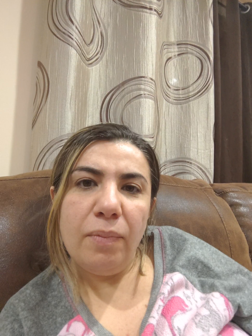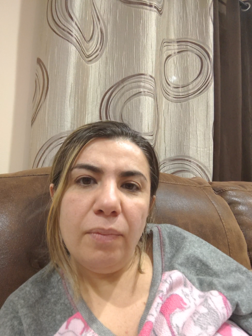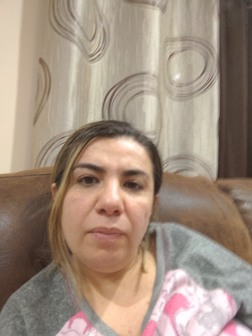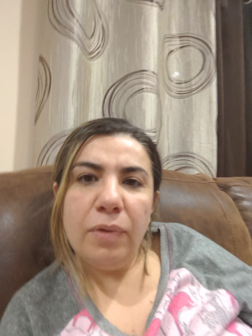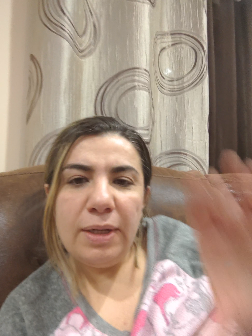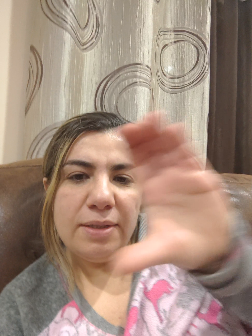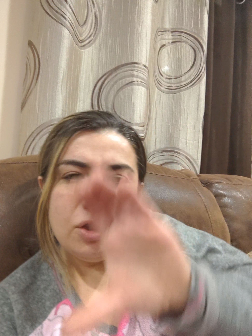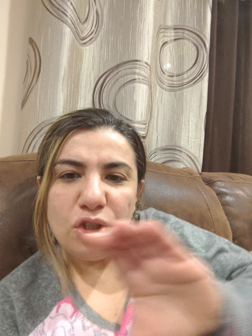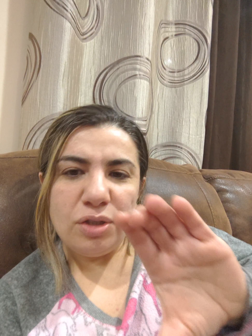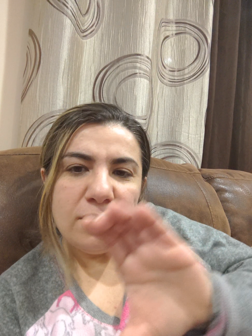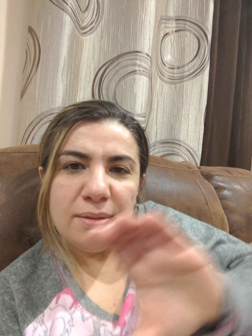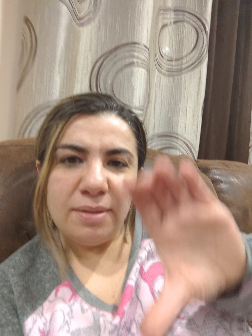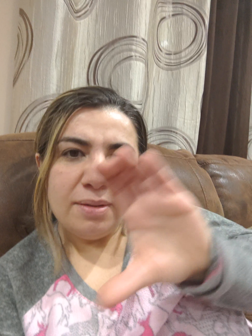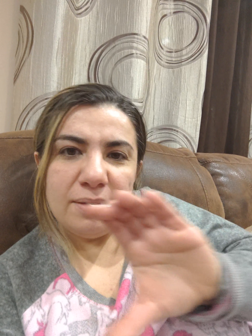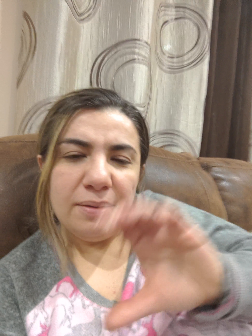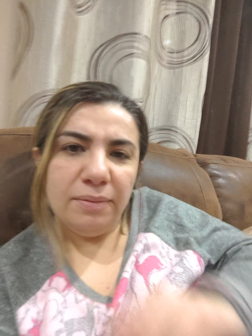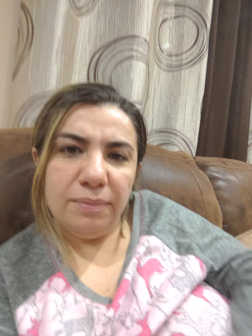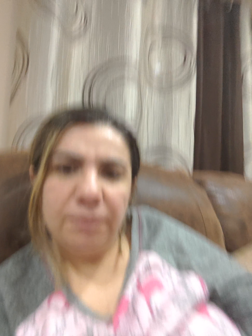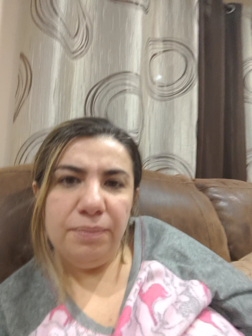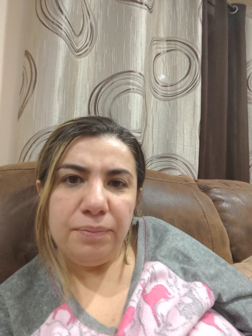chocolate